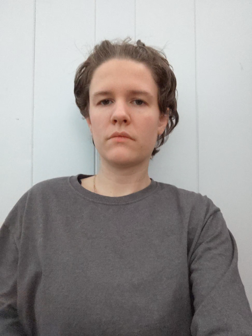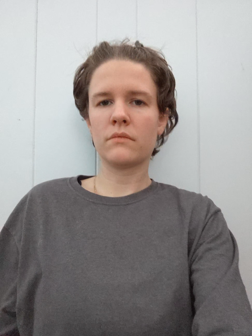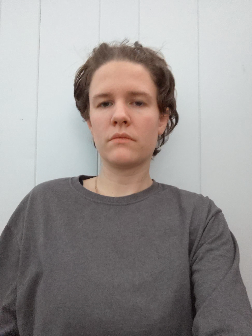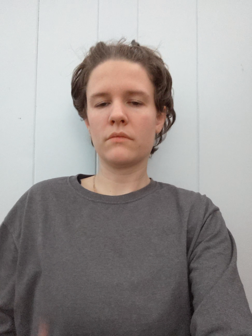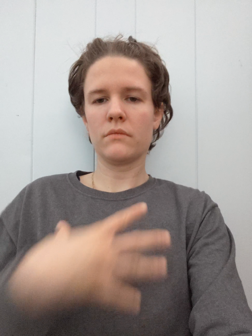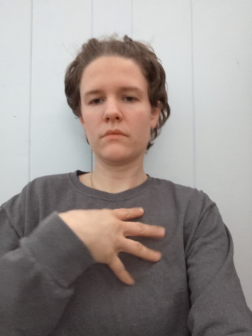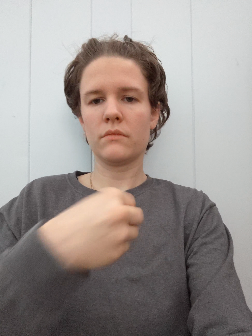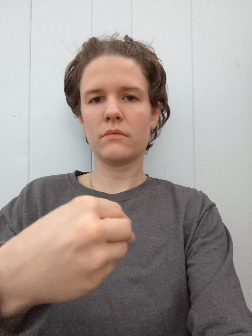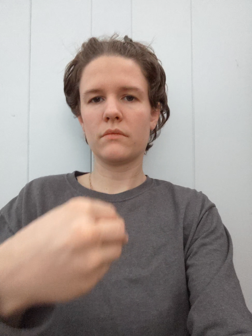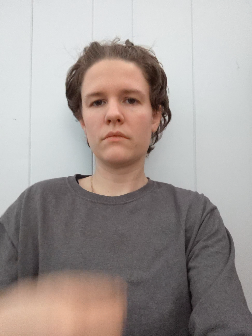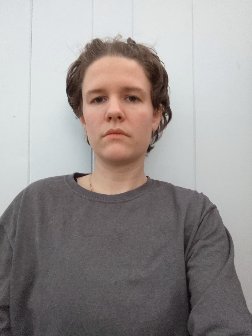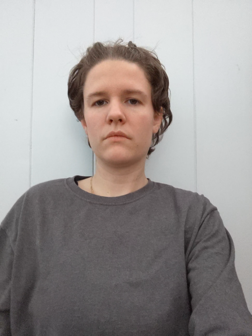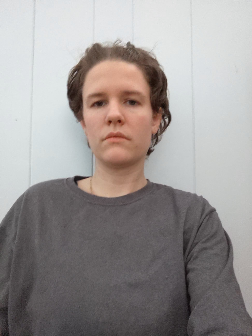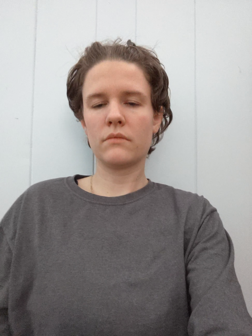white